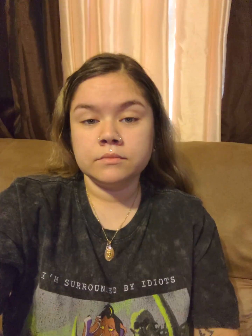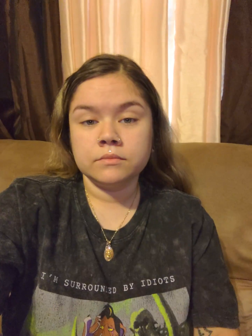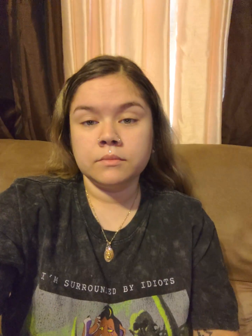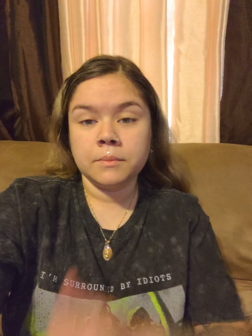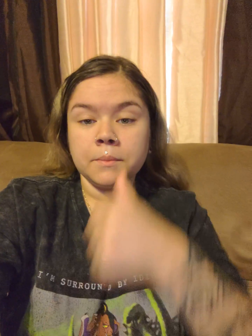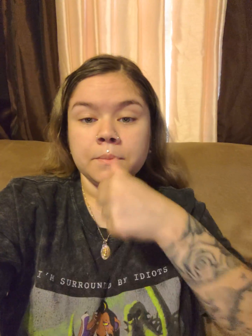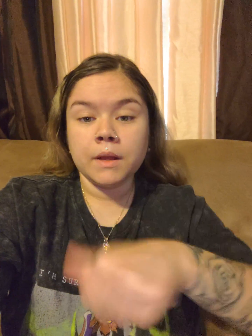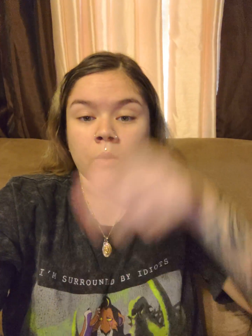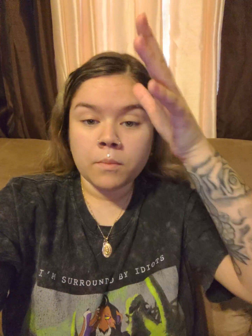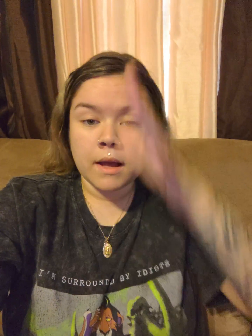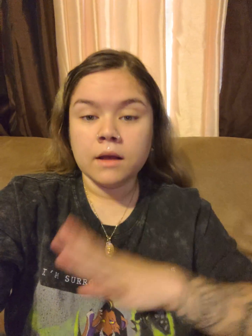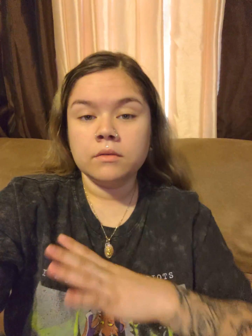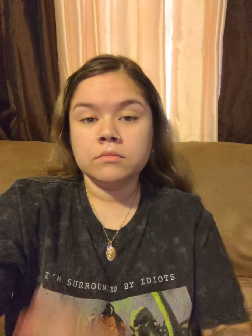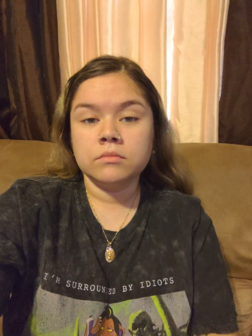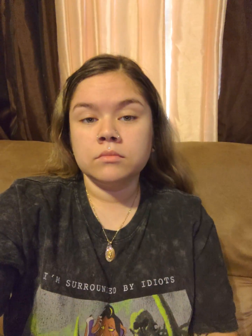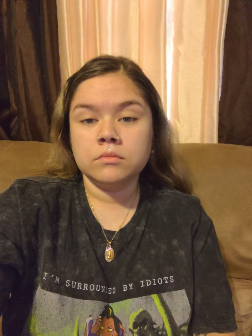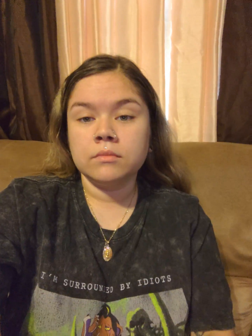mailman